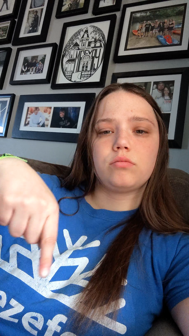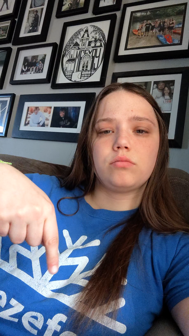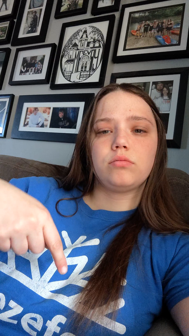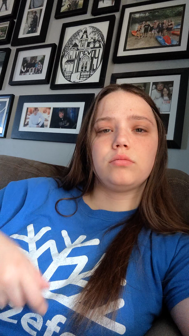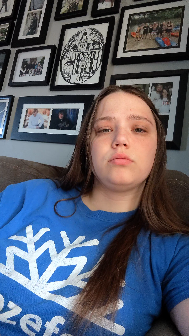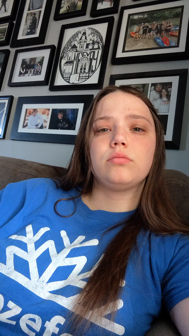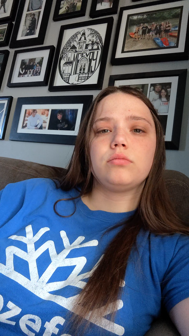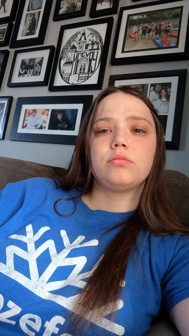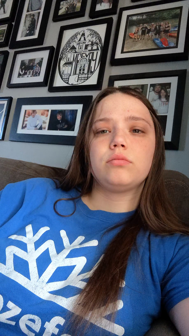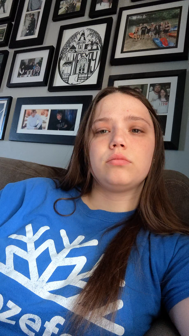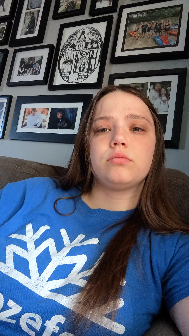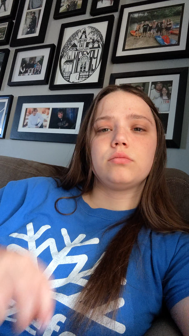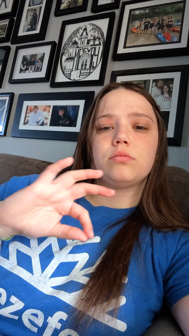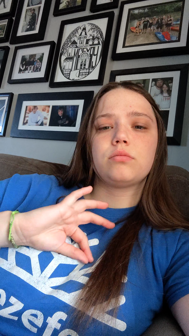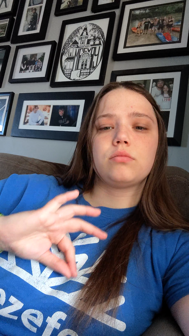button